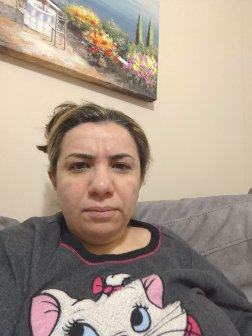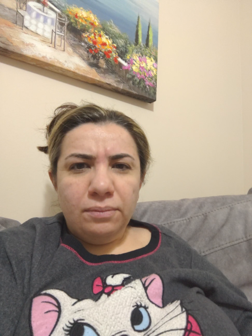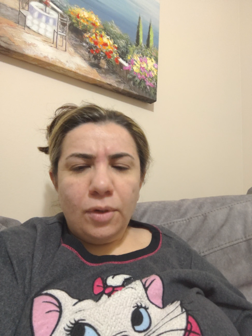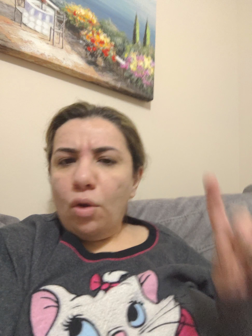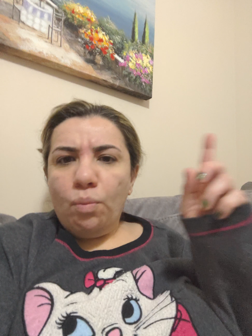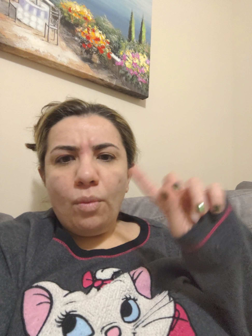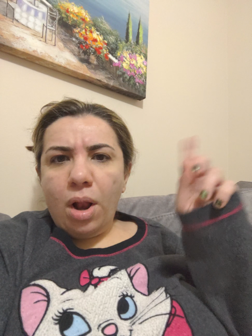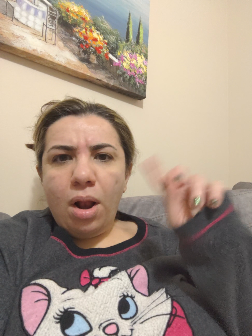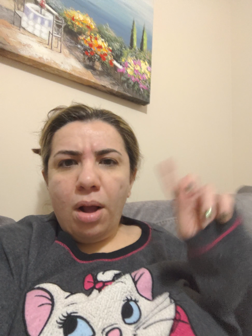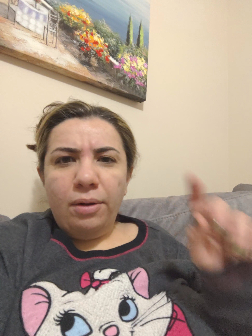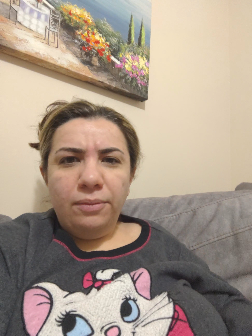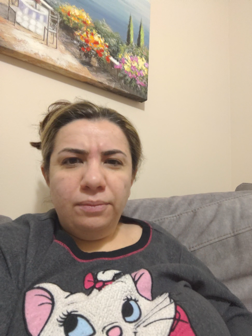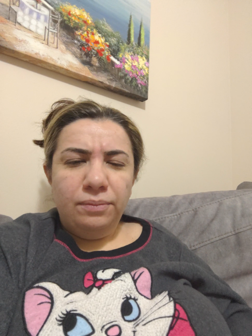where